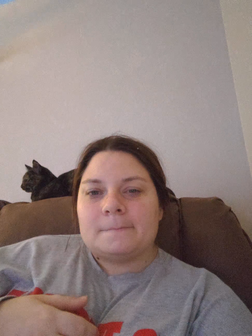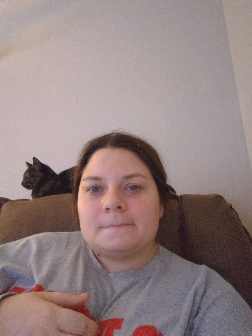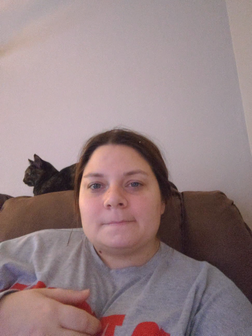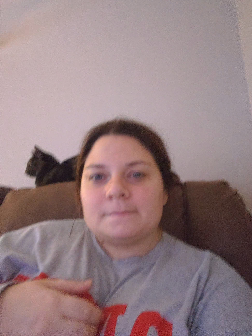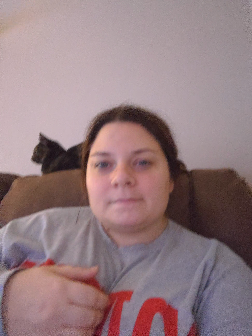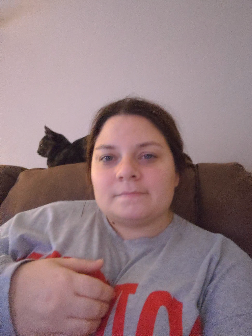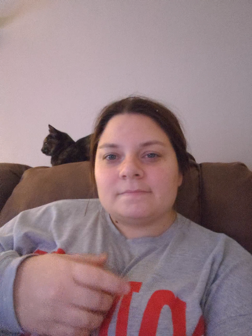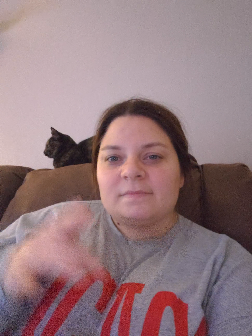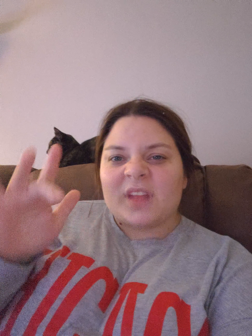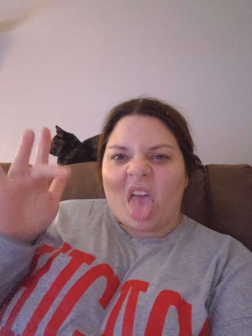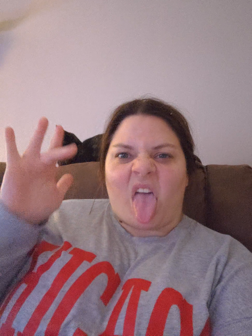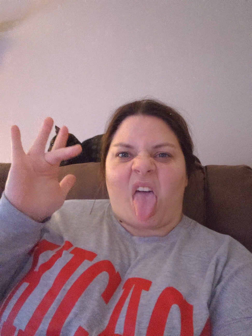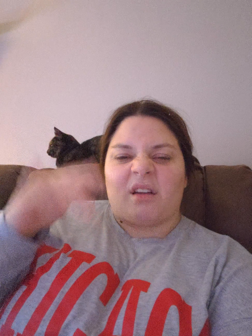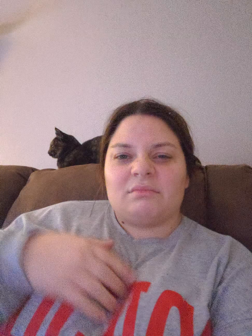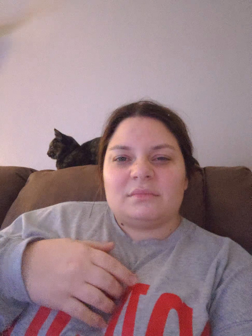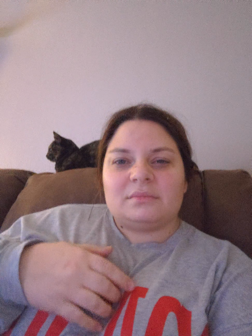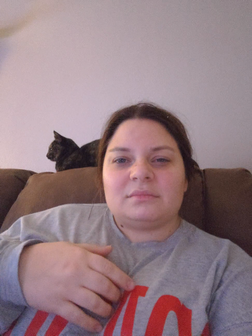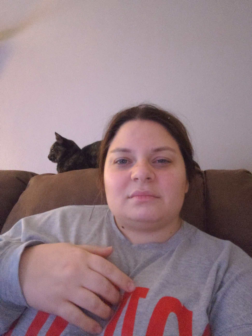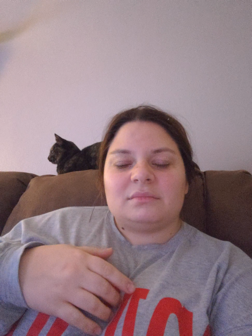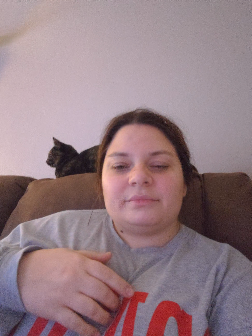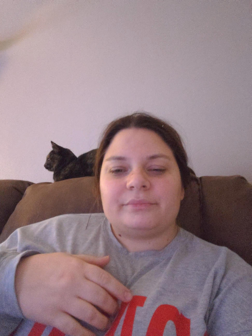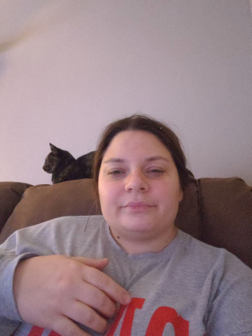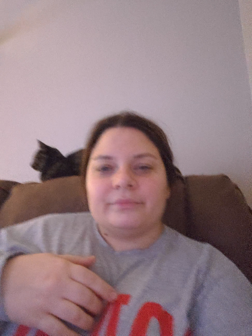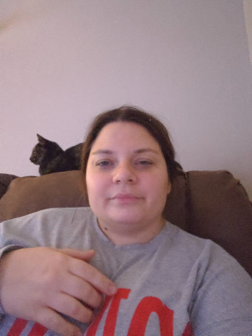yucky